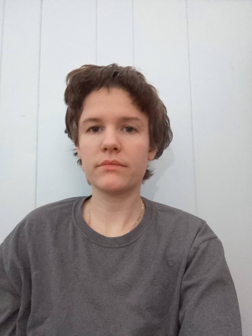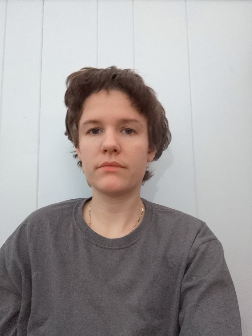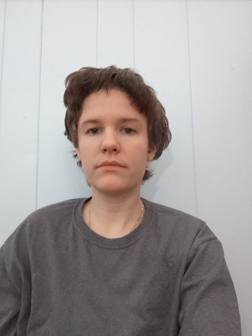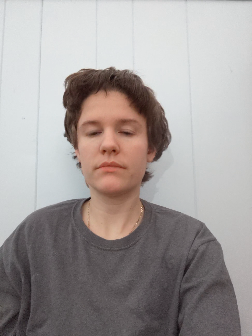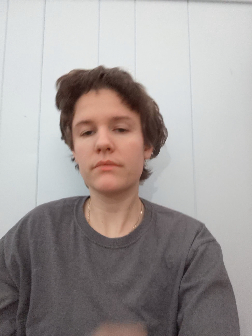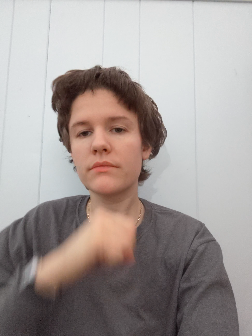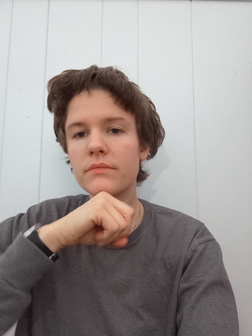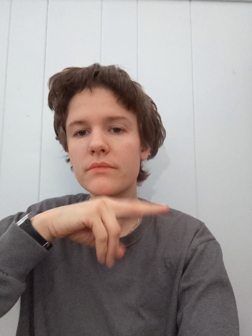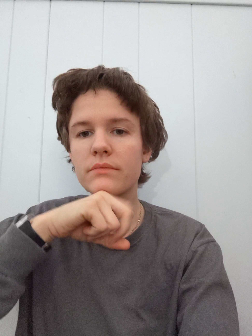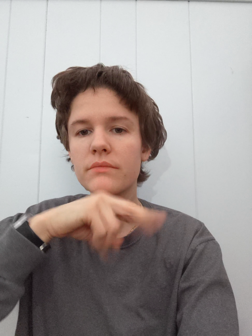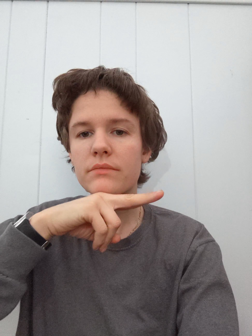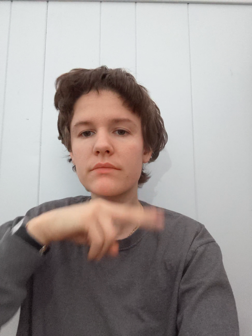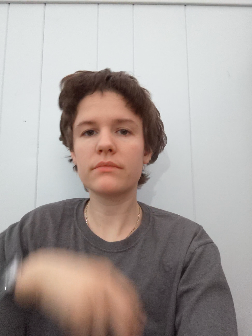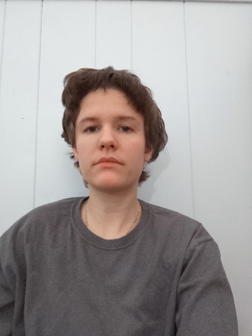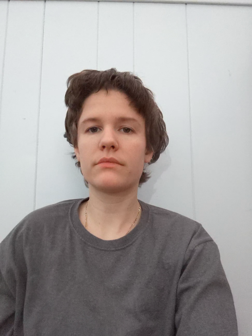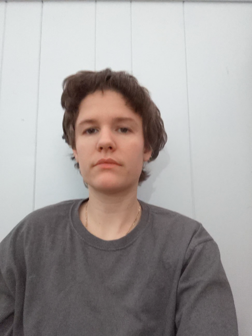frog